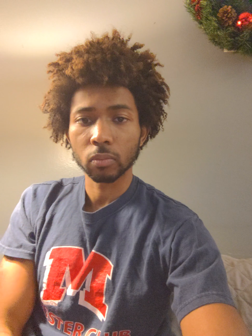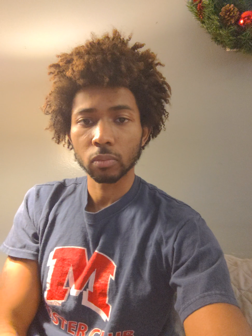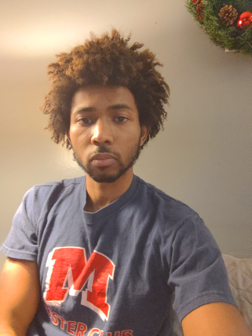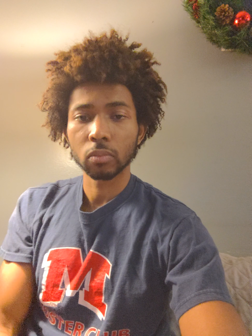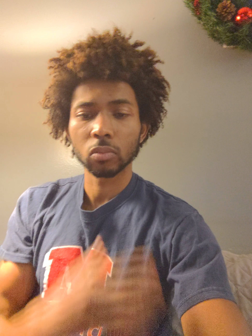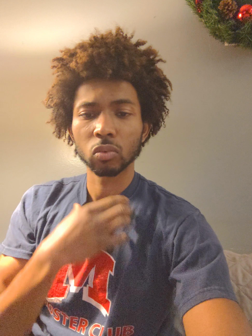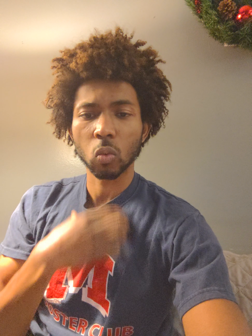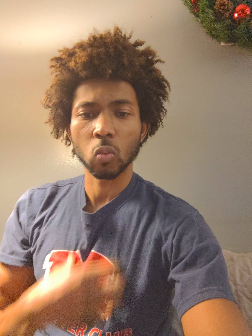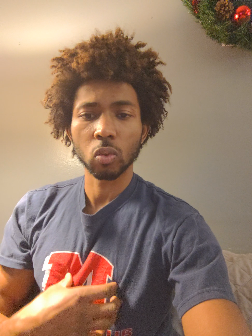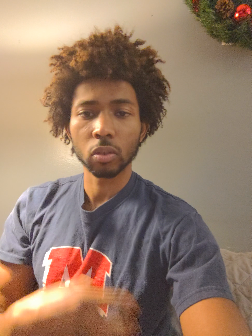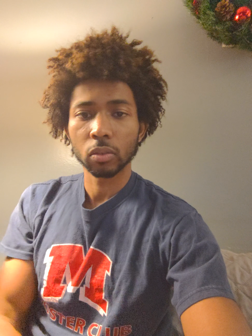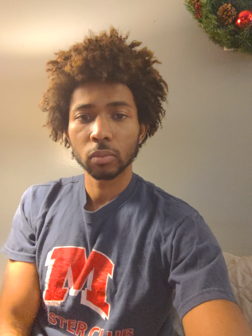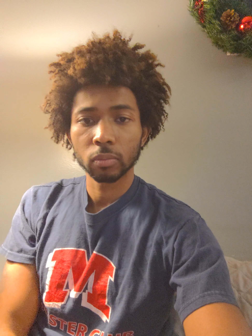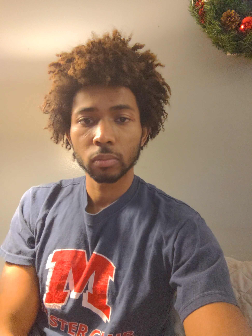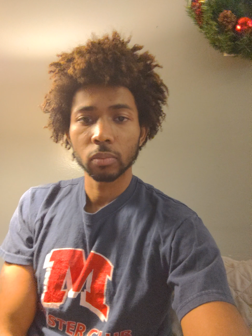hungry